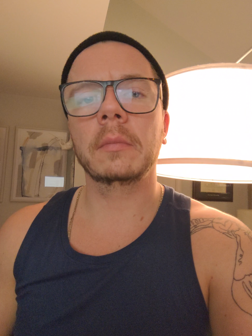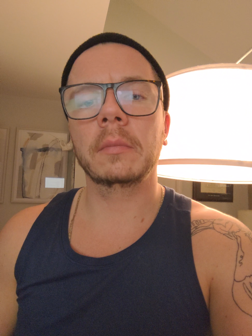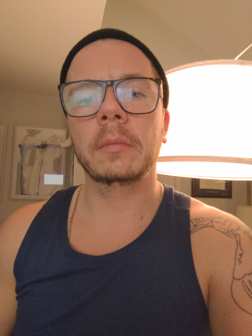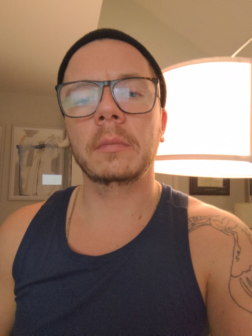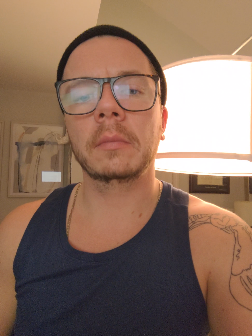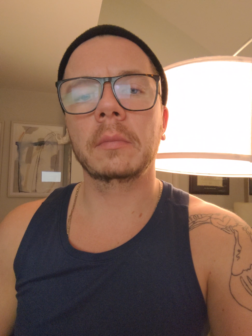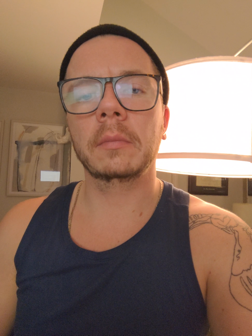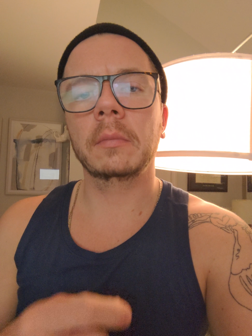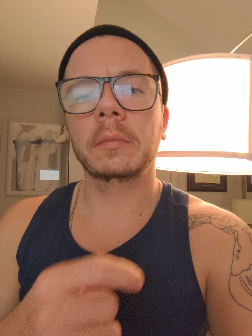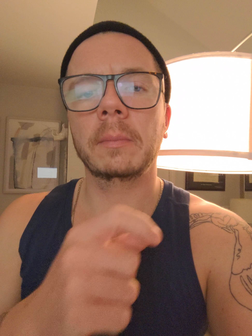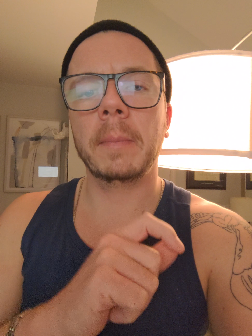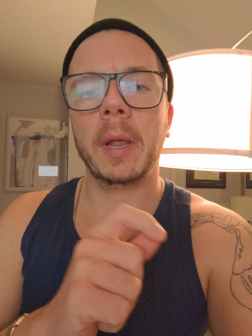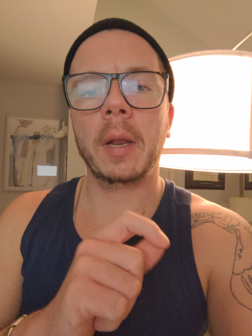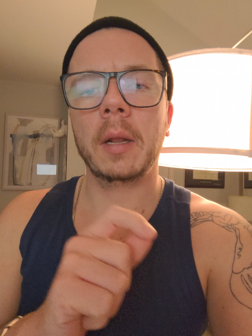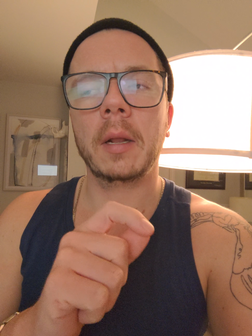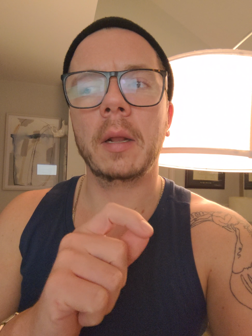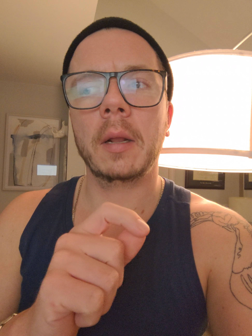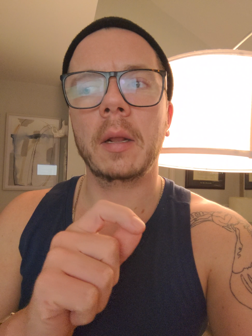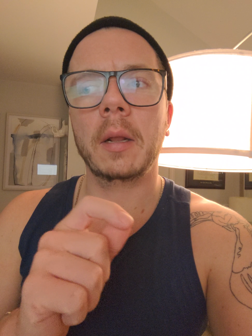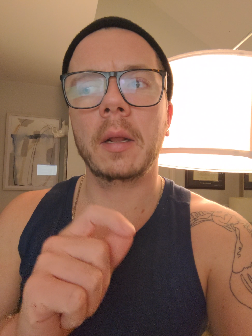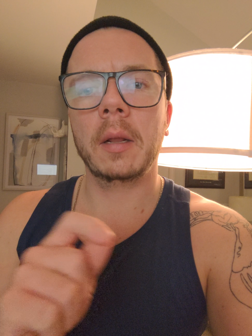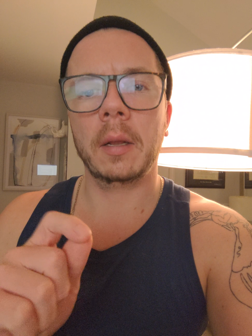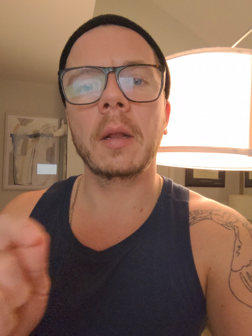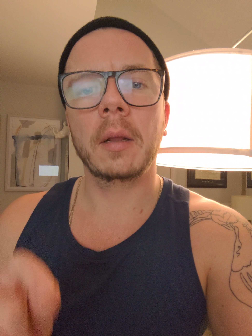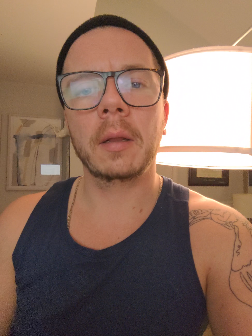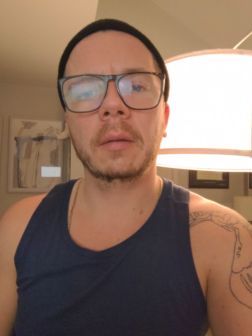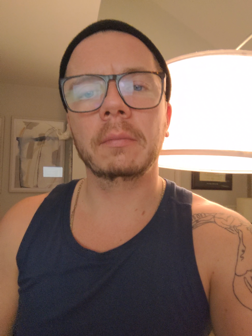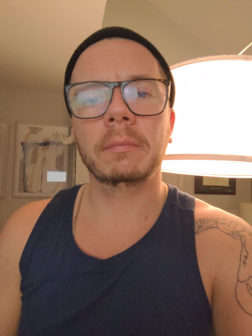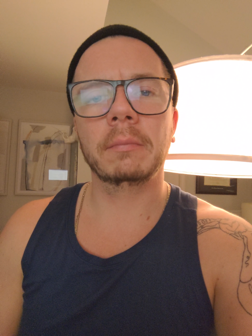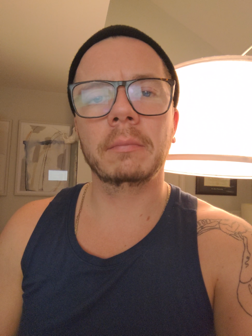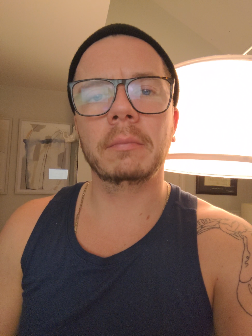pen